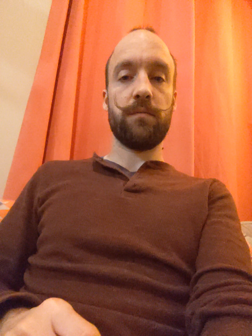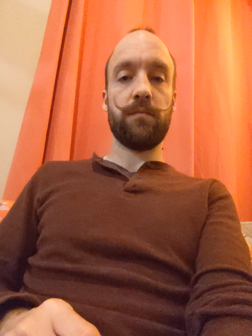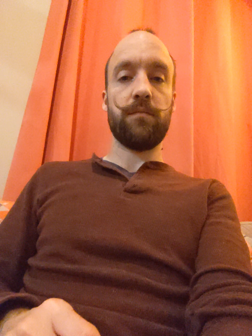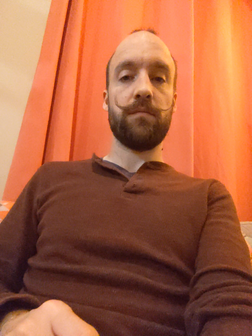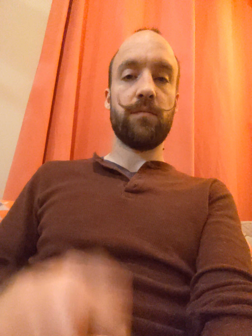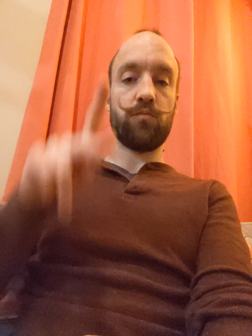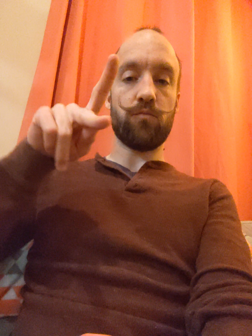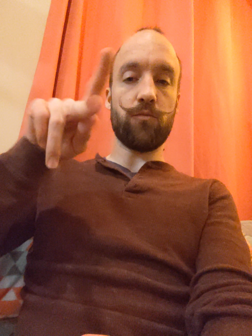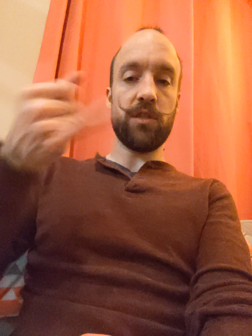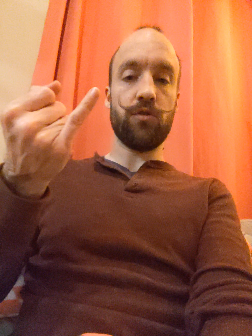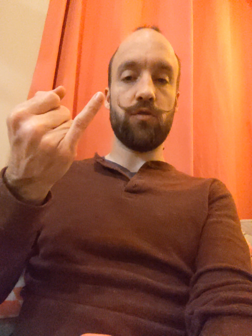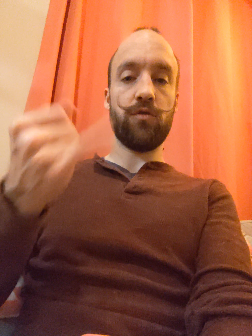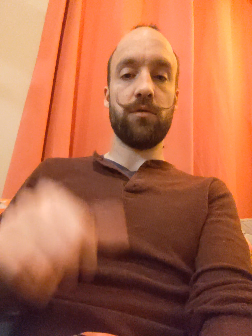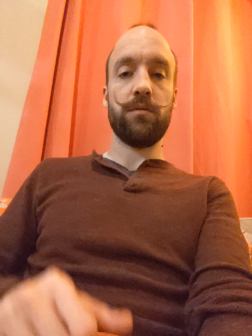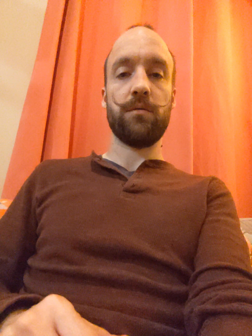pajamas